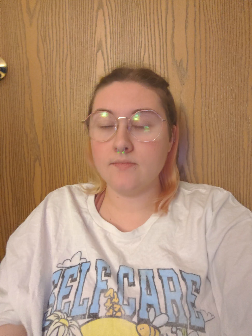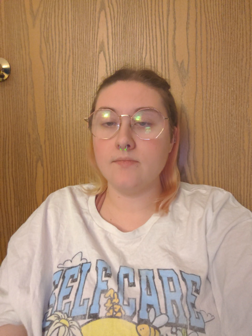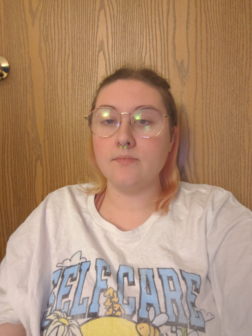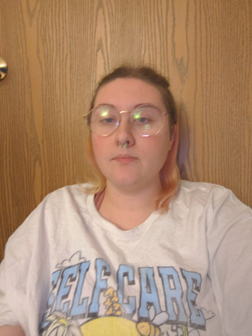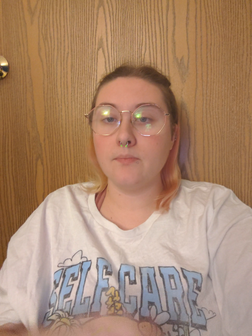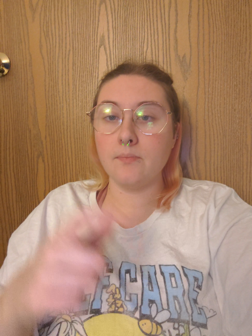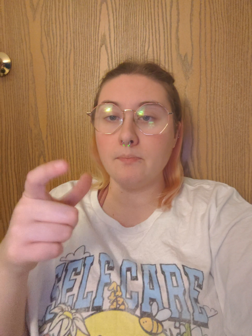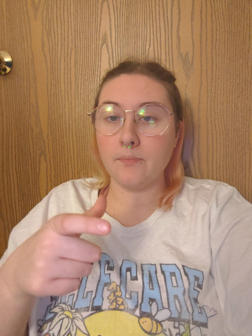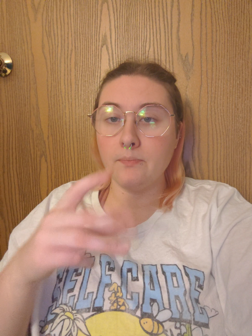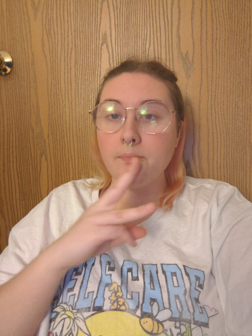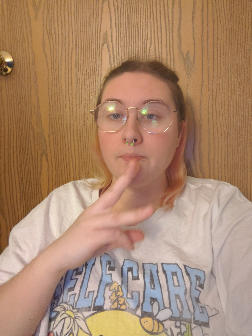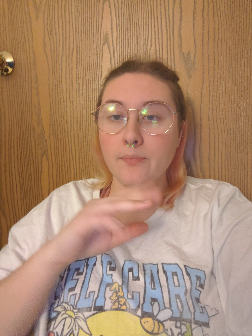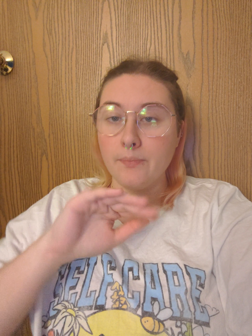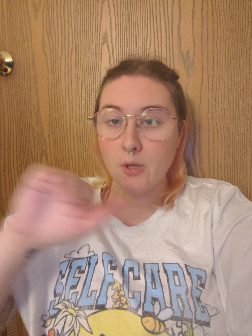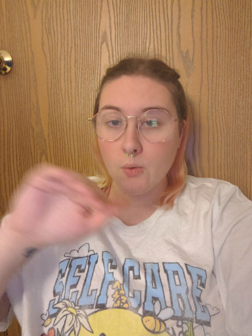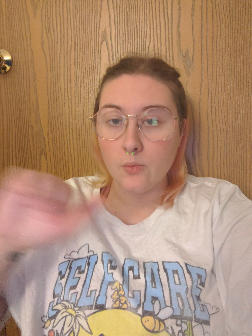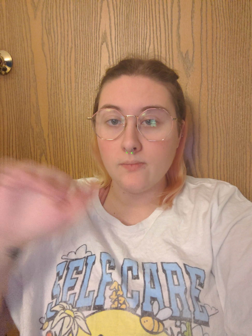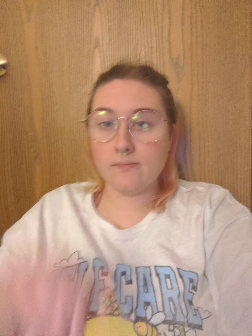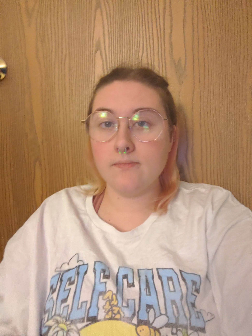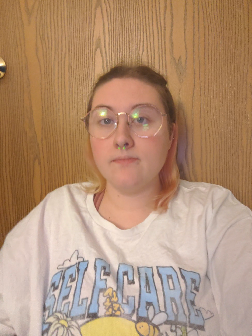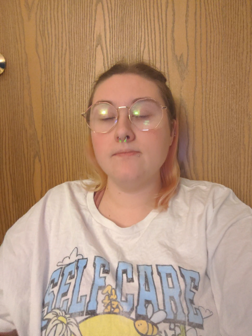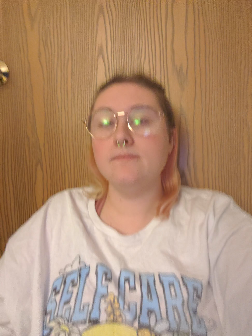pool